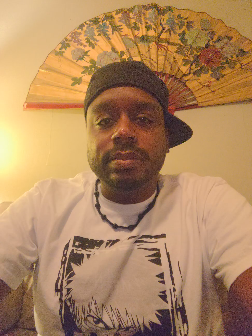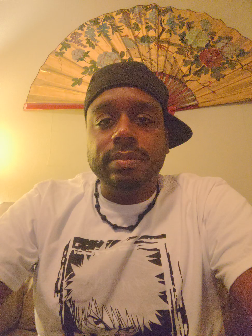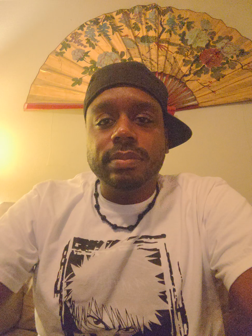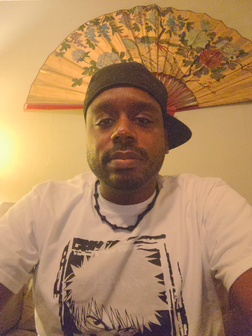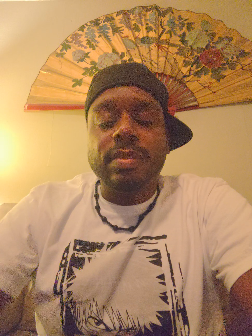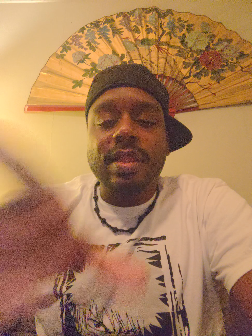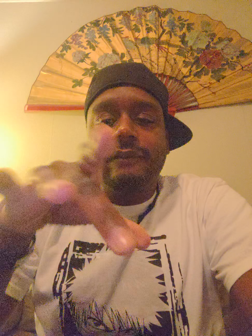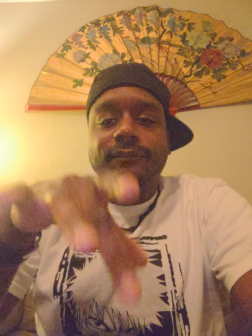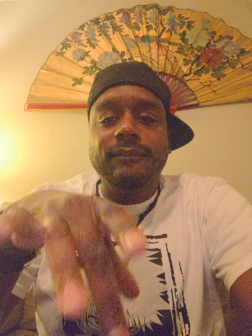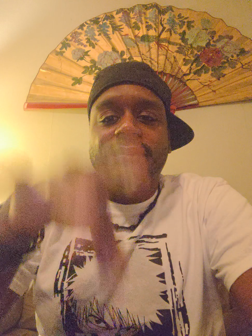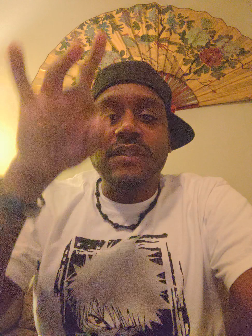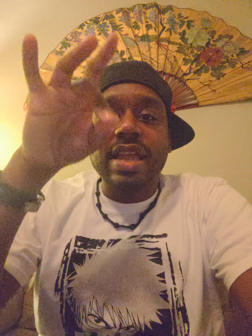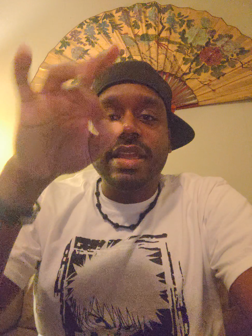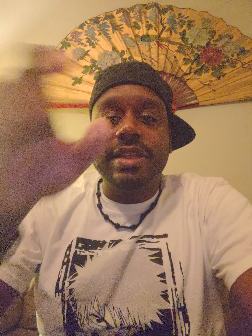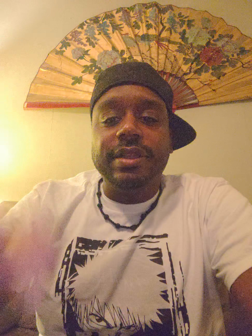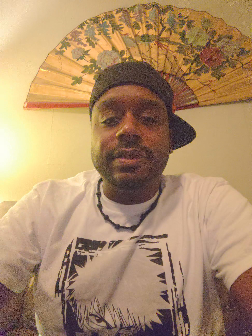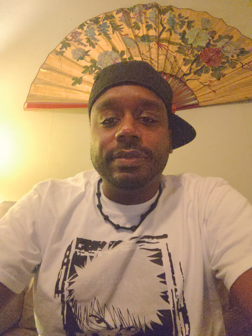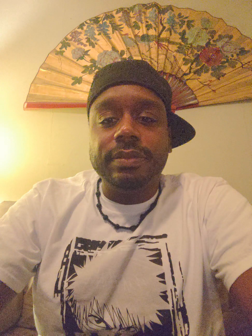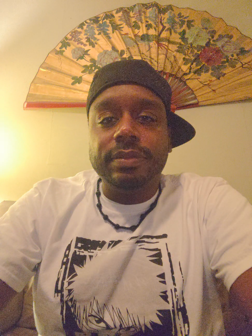find